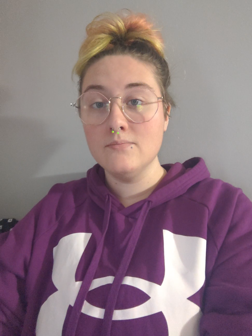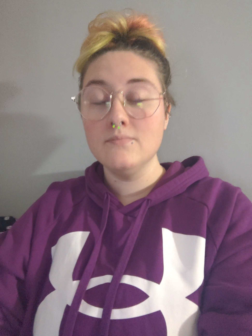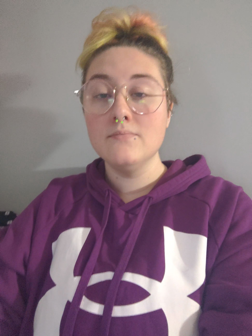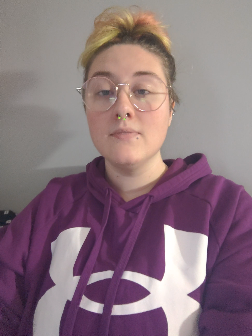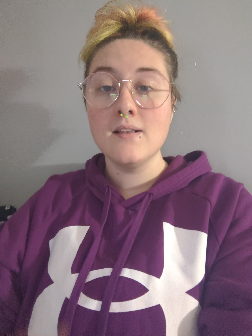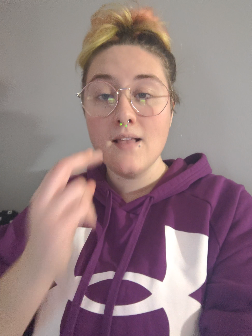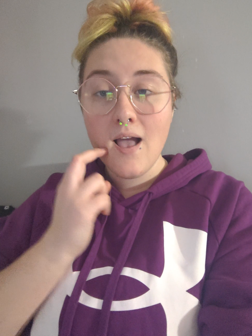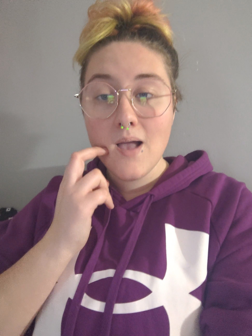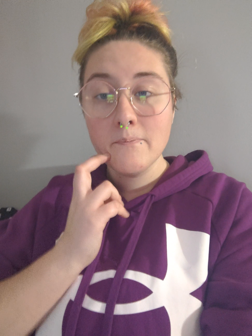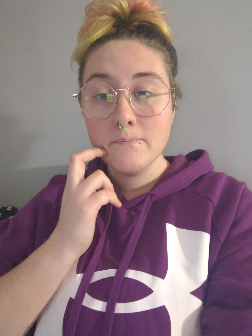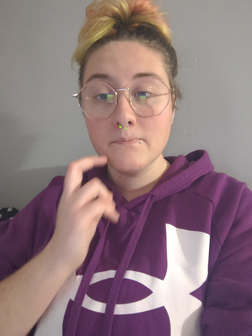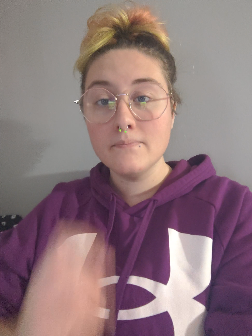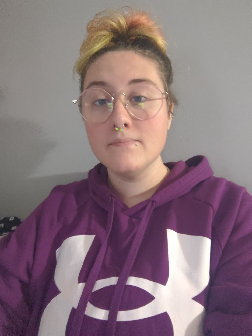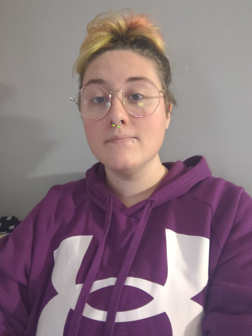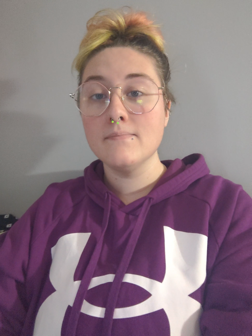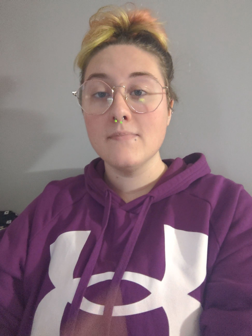gum